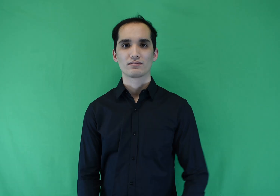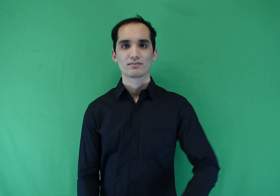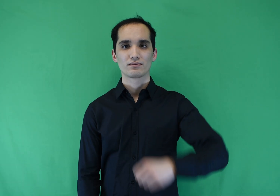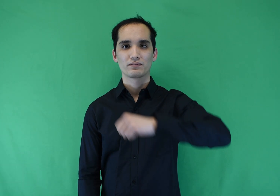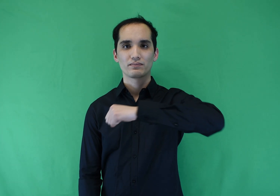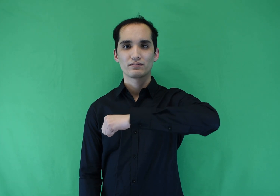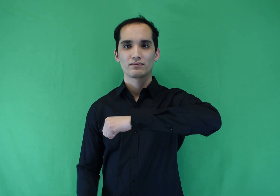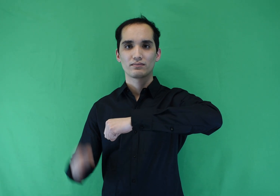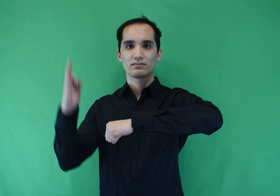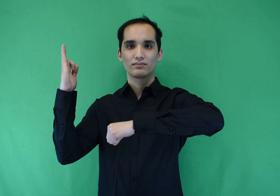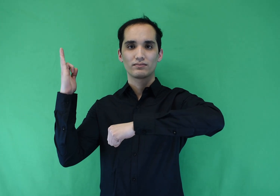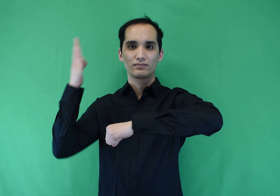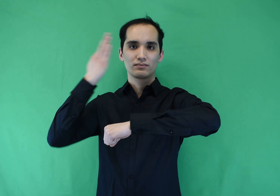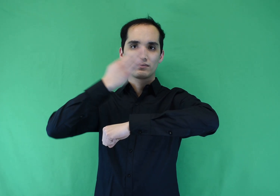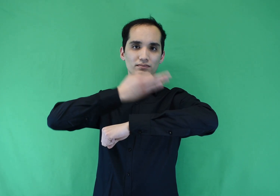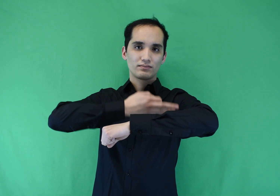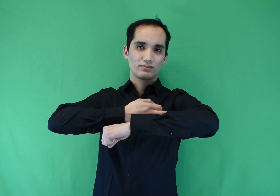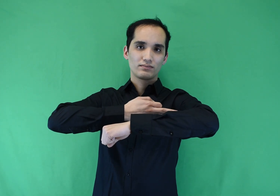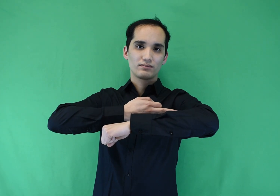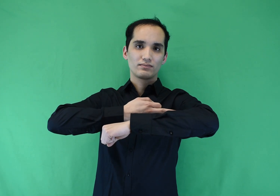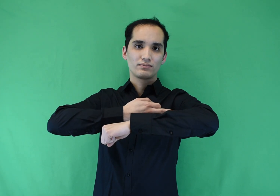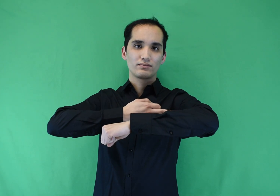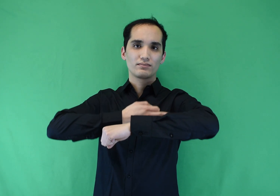tarde